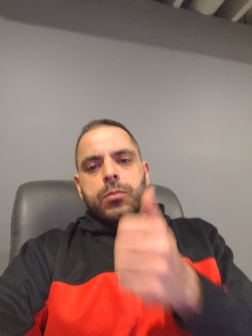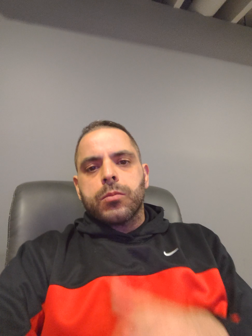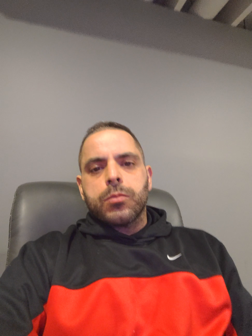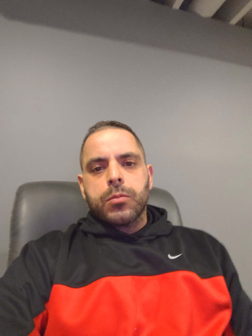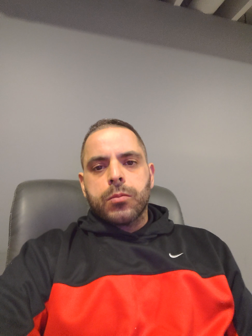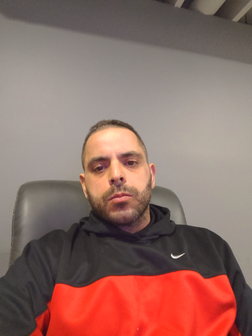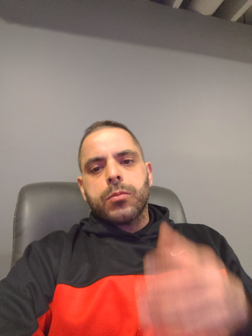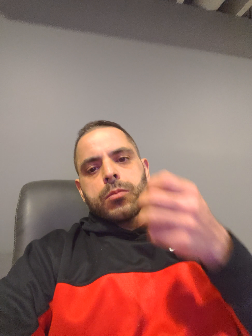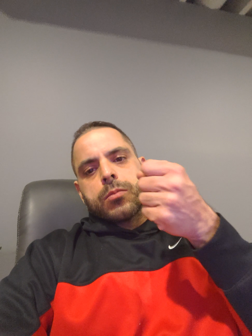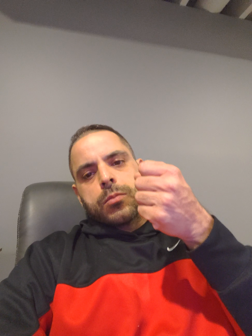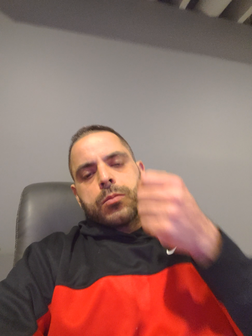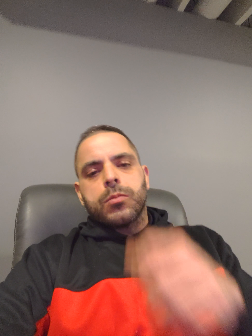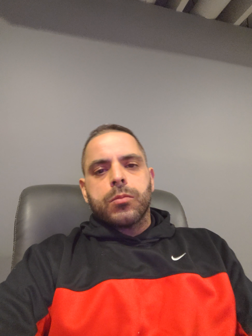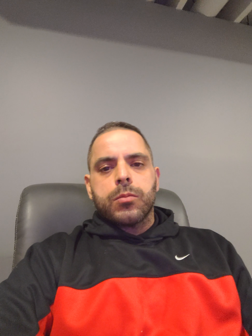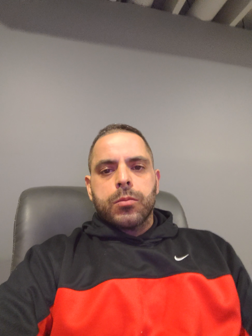milk